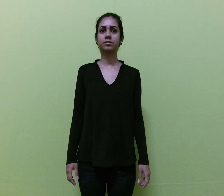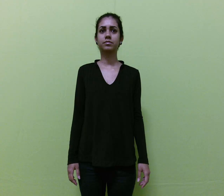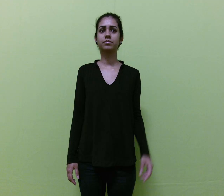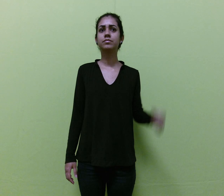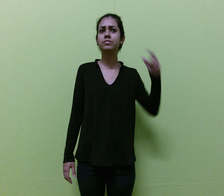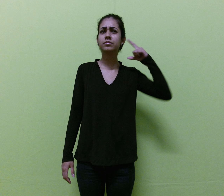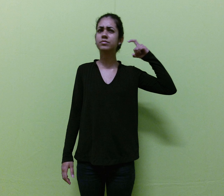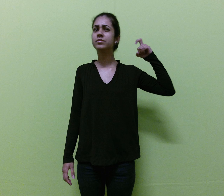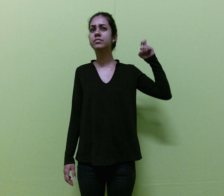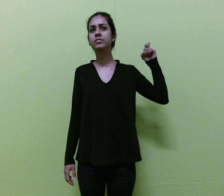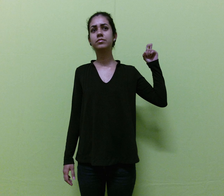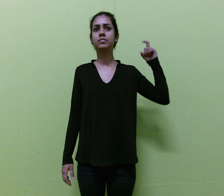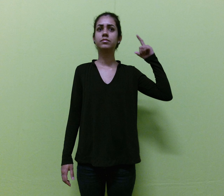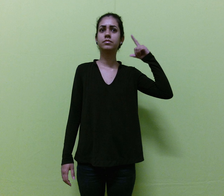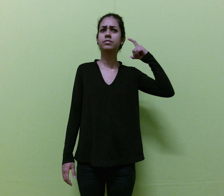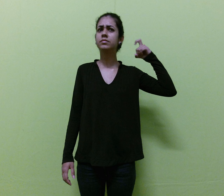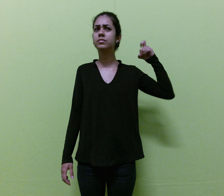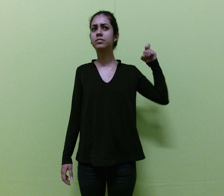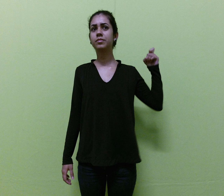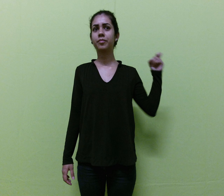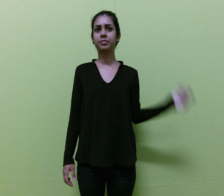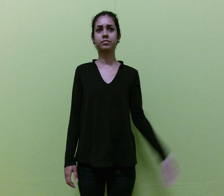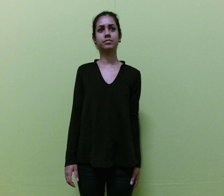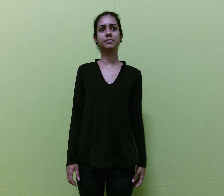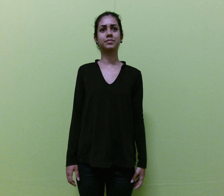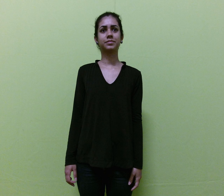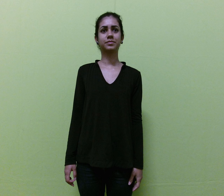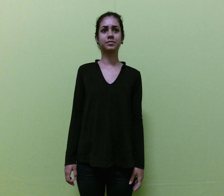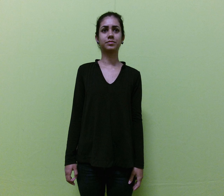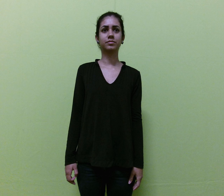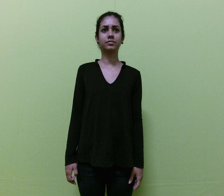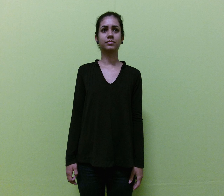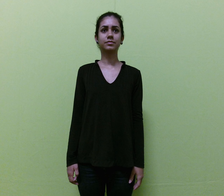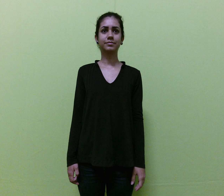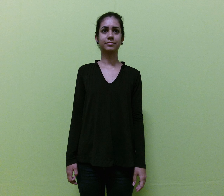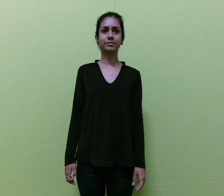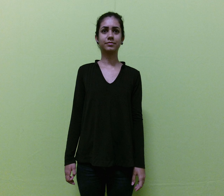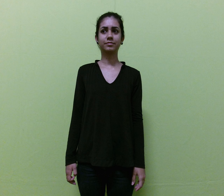barulho